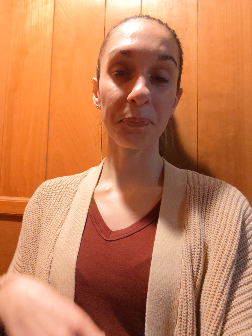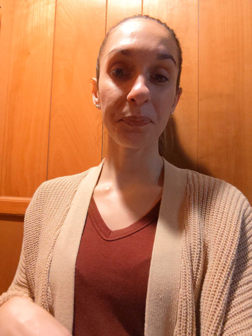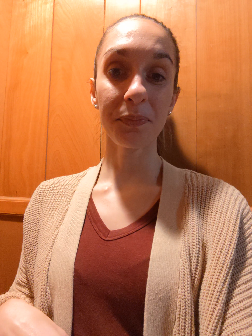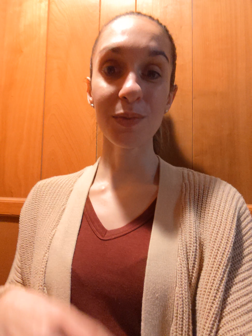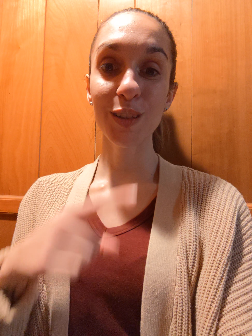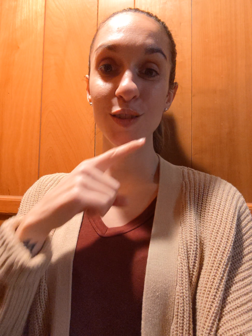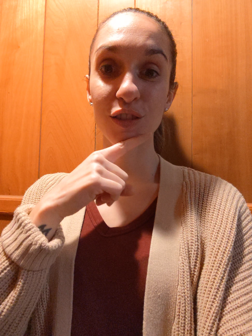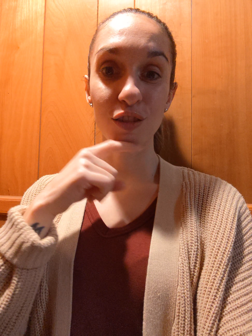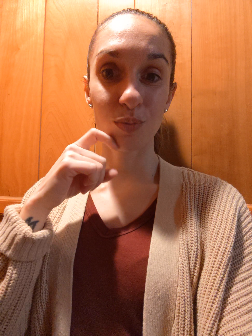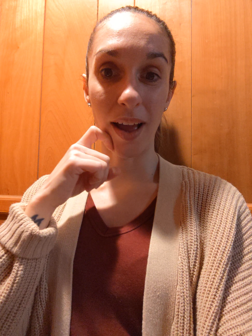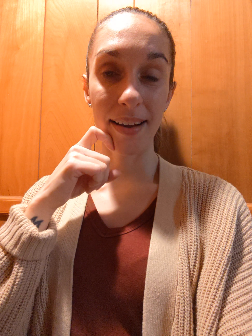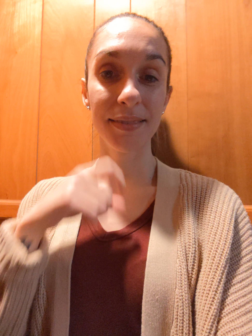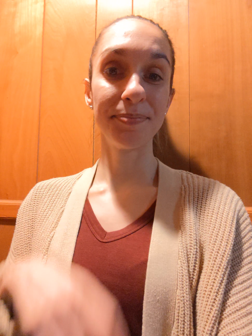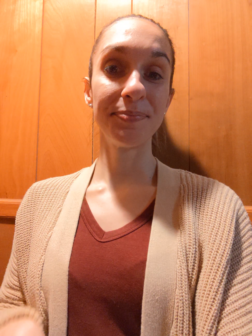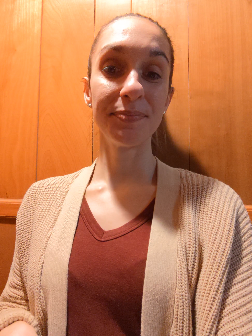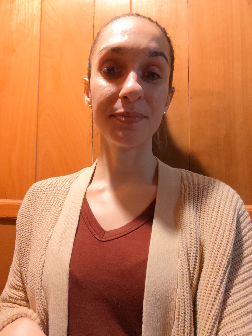dry